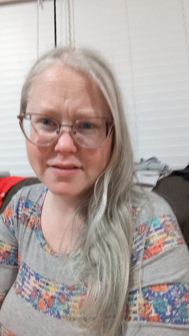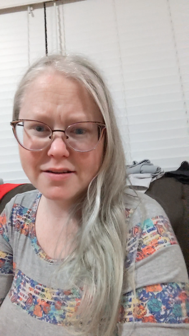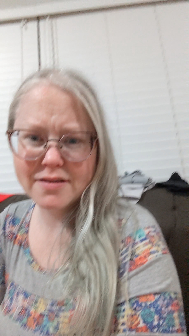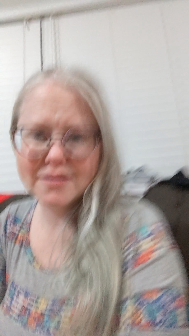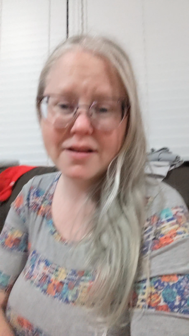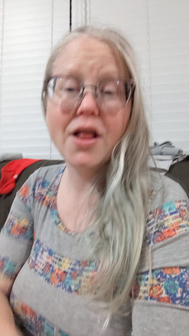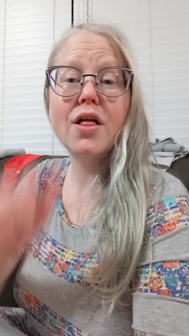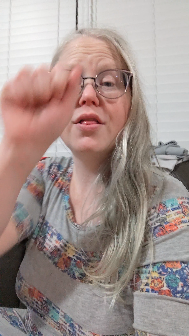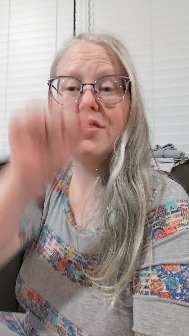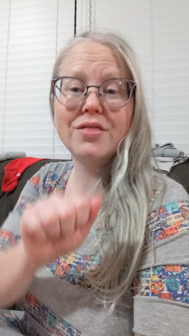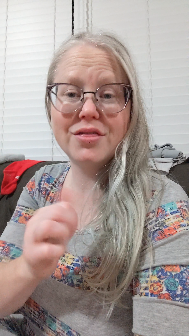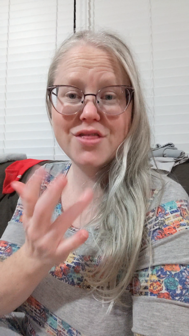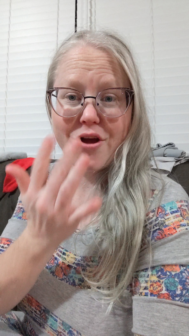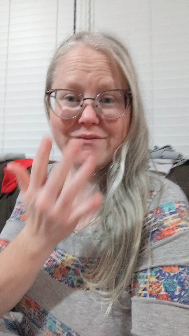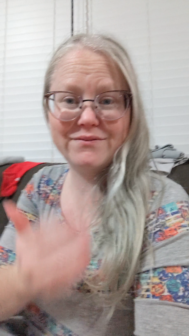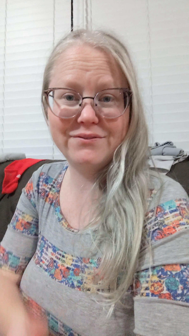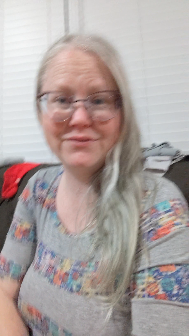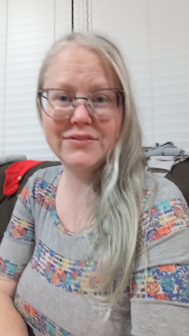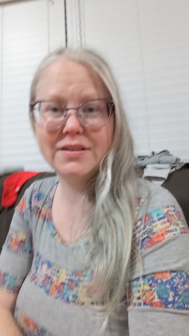gloves